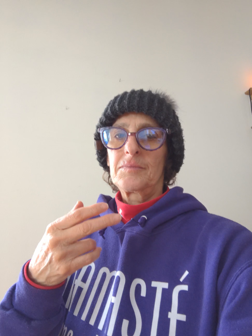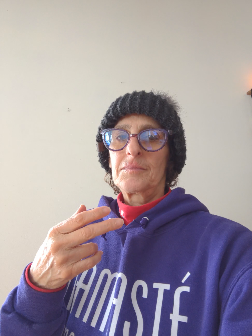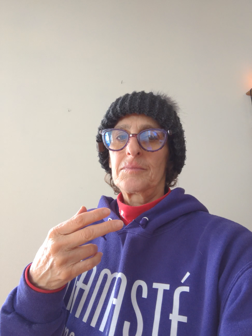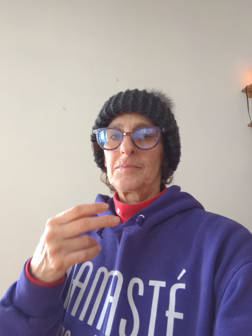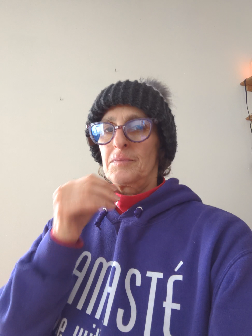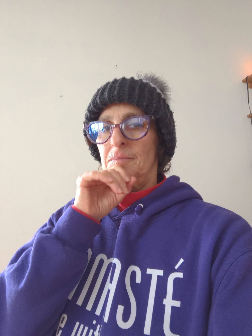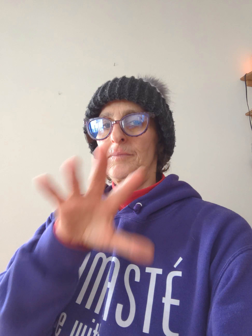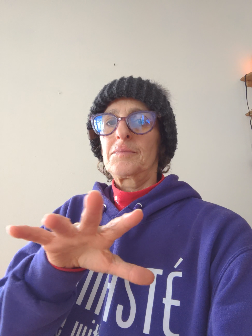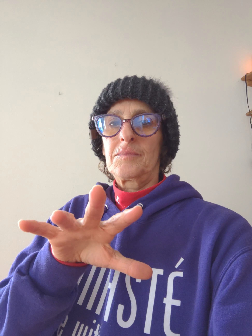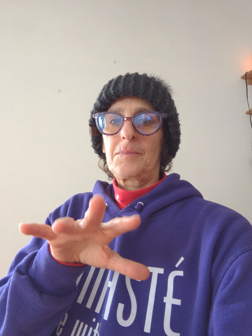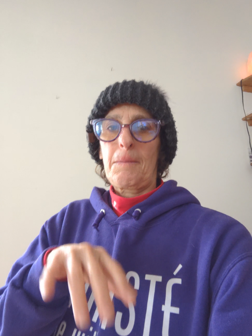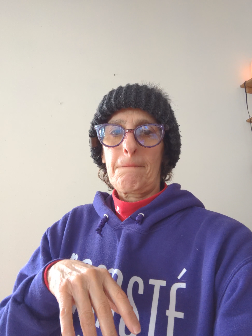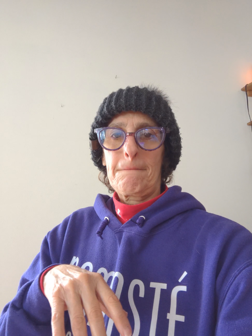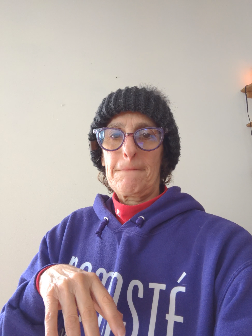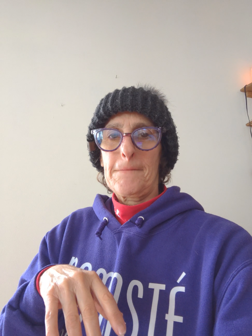blow